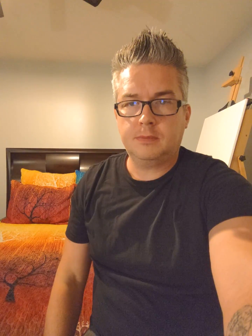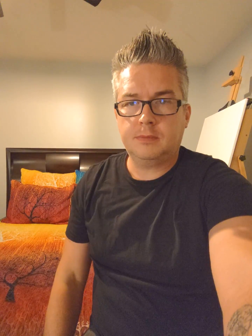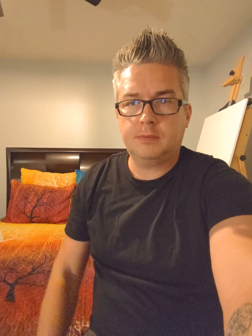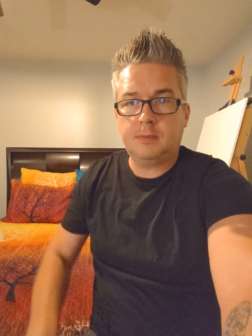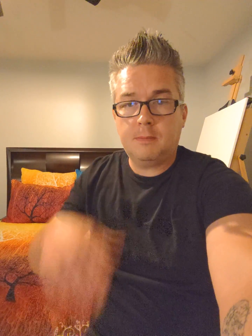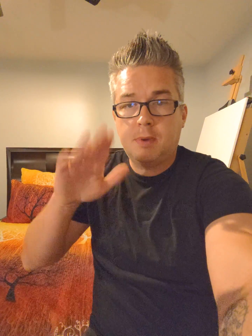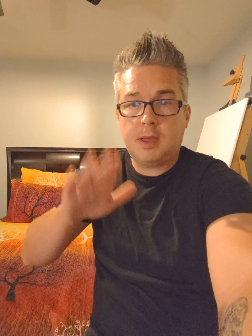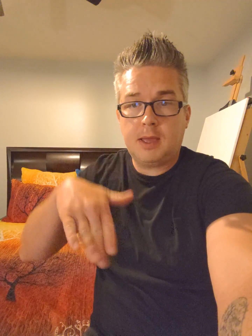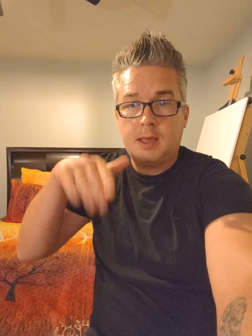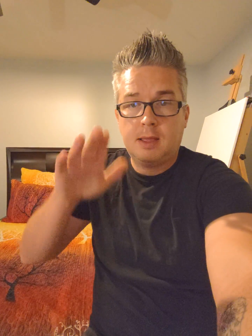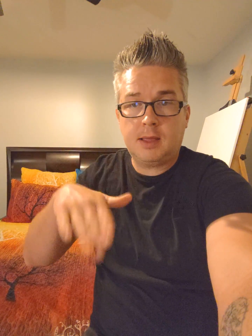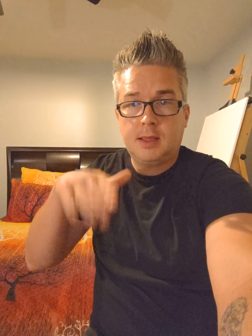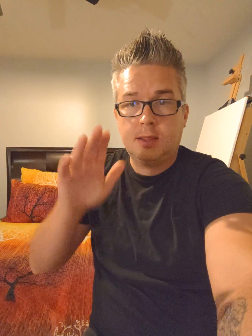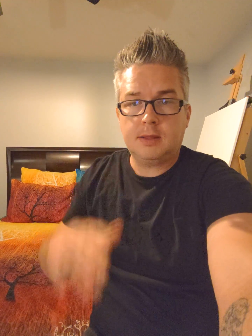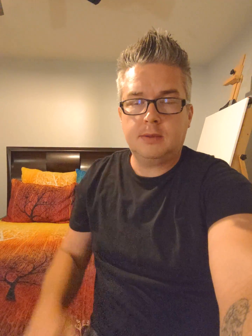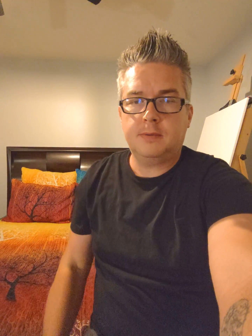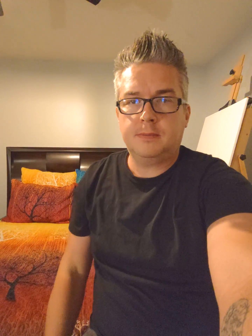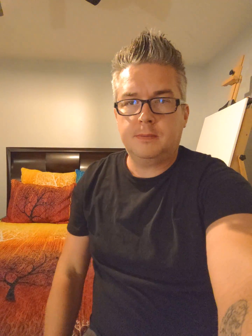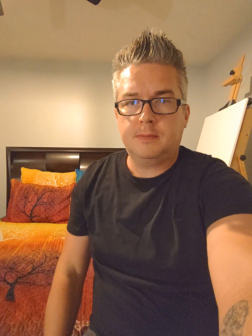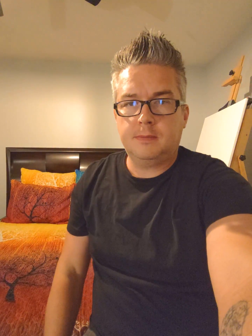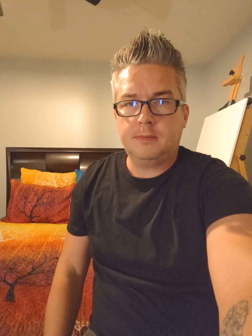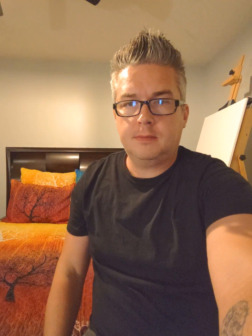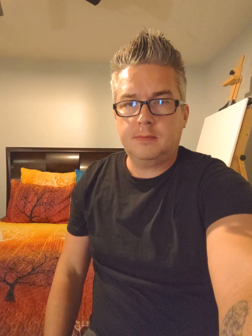paint